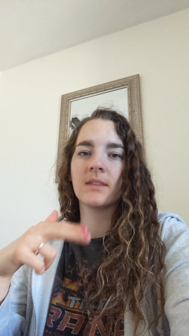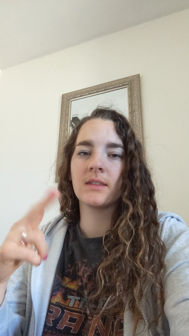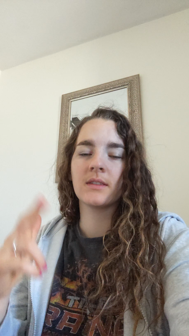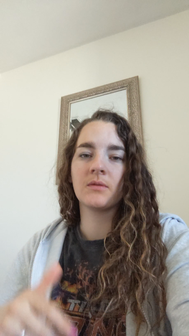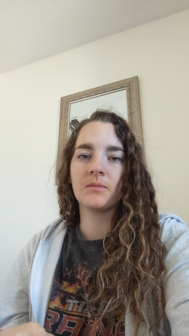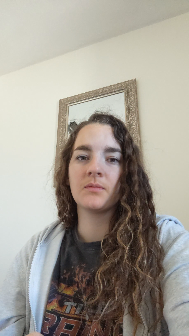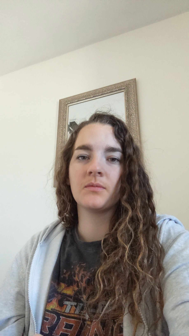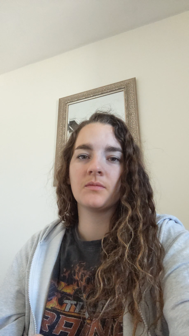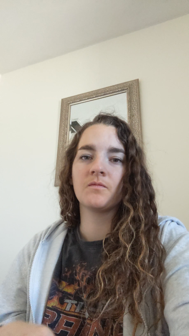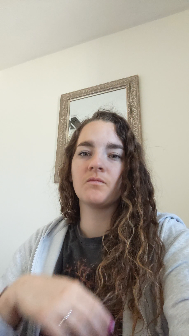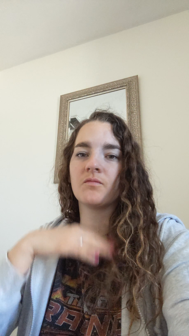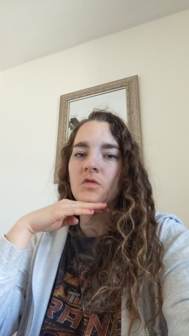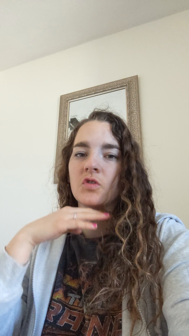full